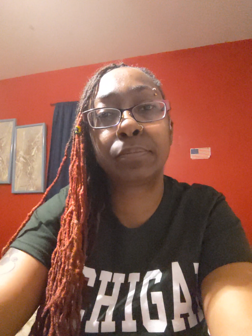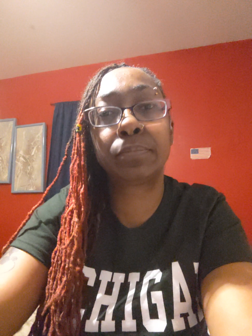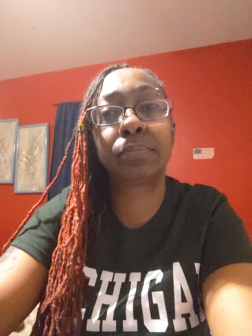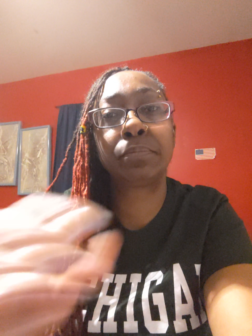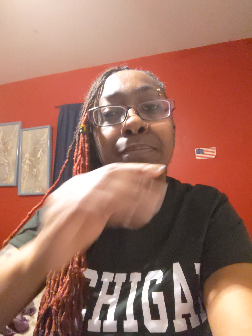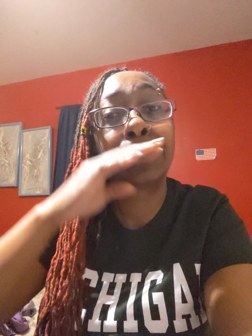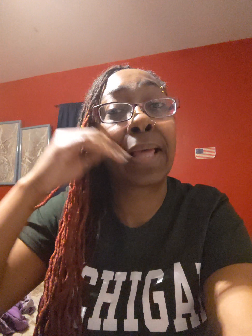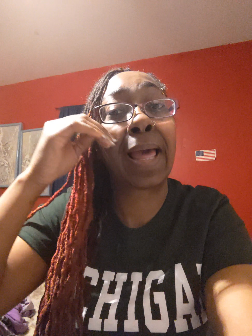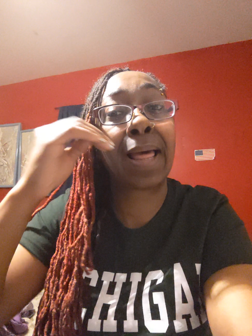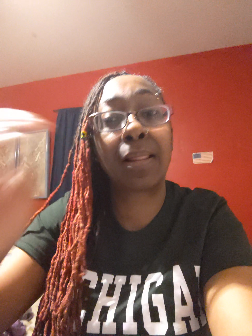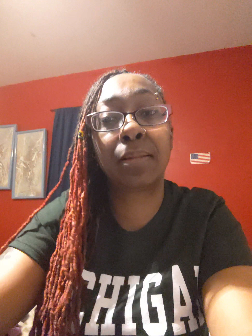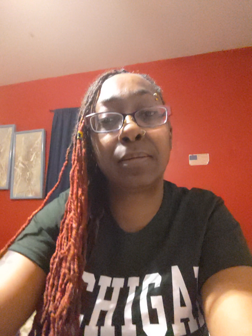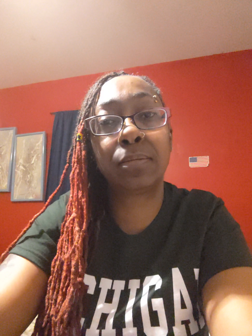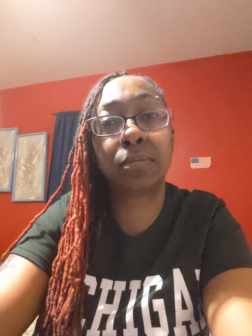smile